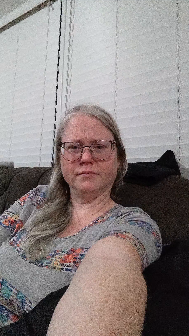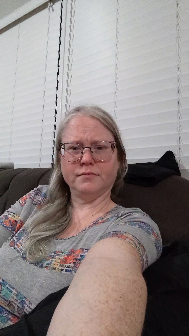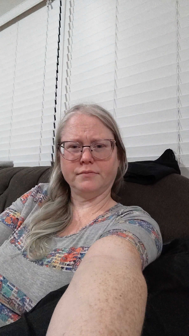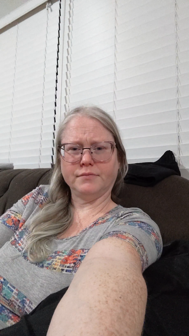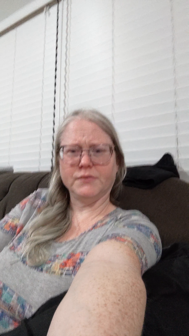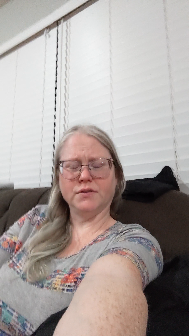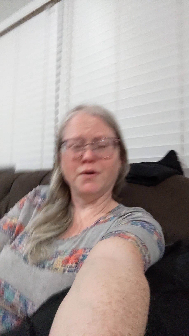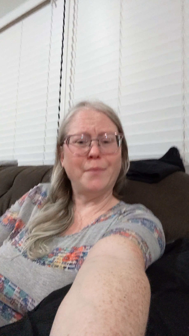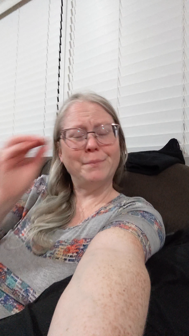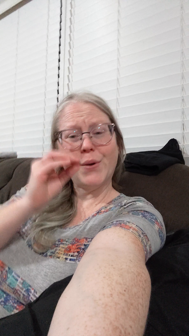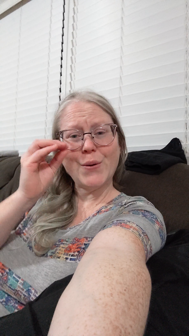more